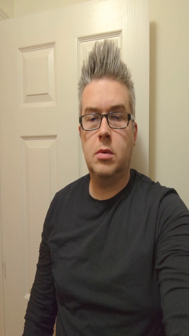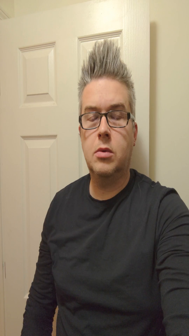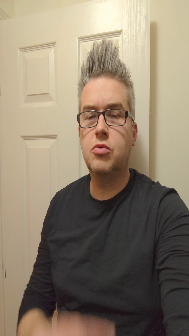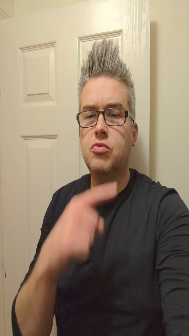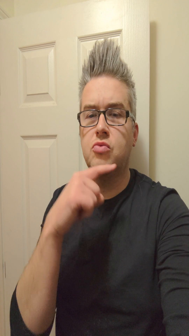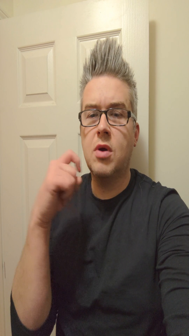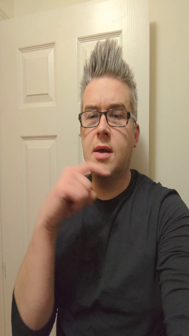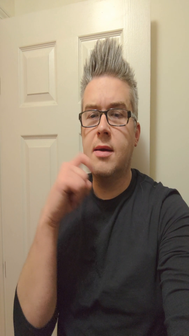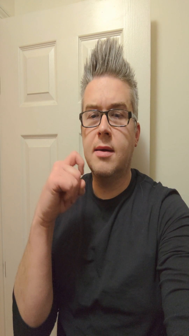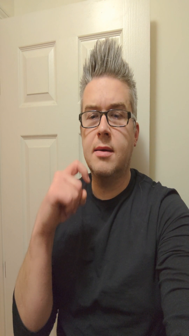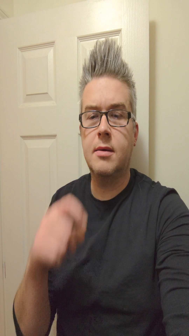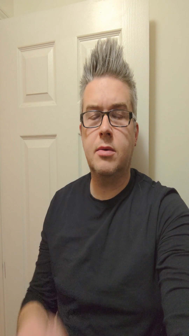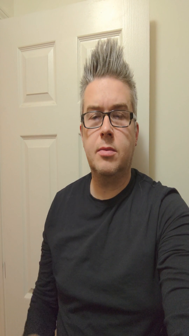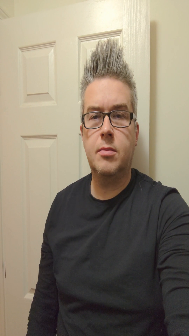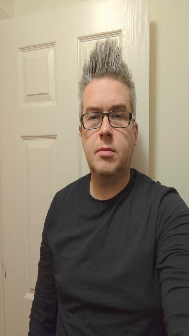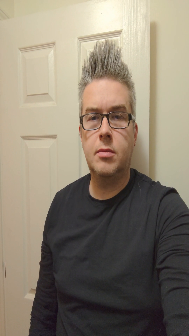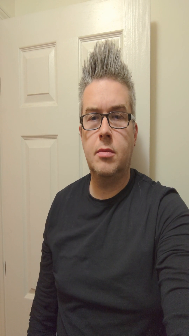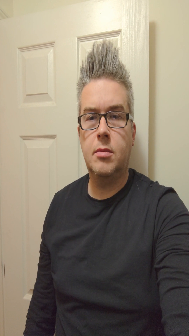dryer